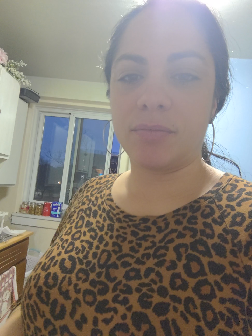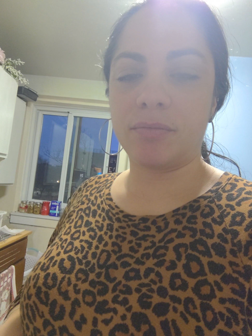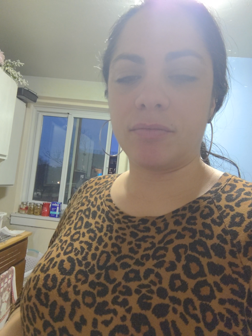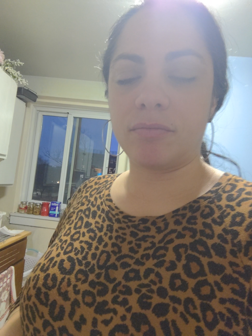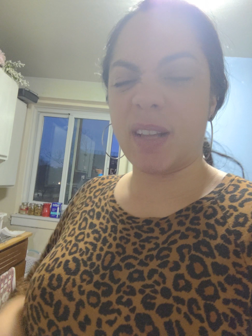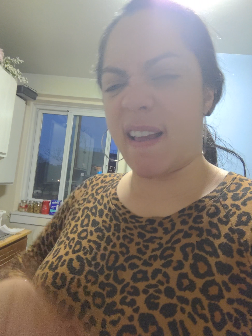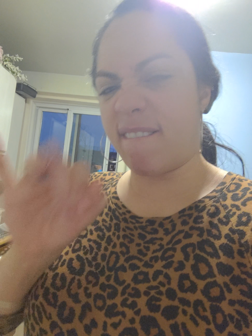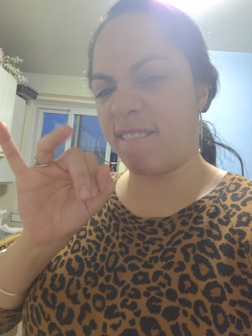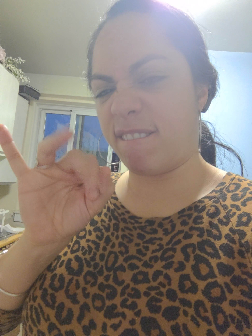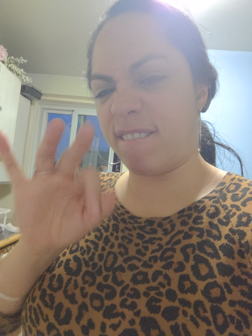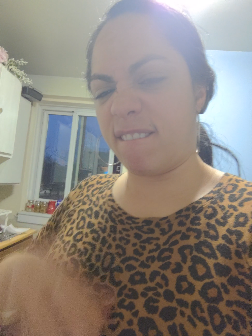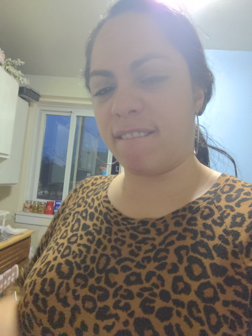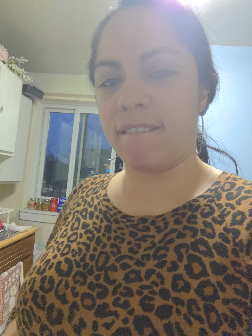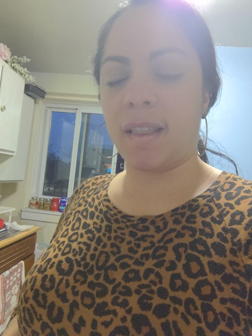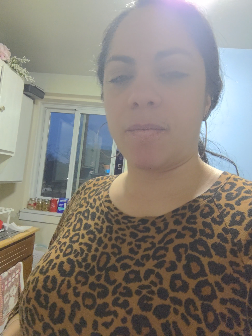if